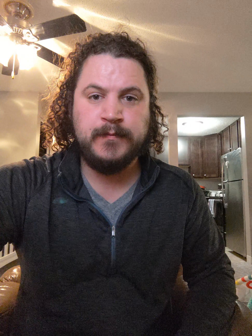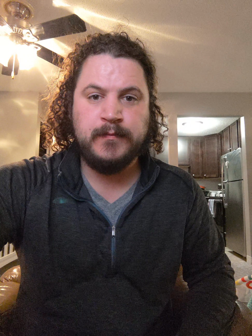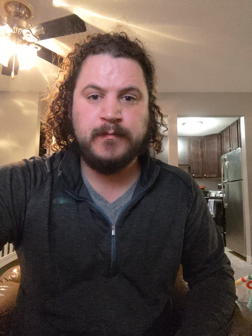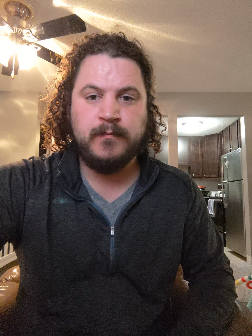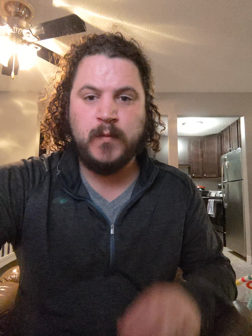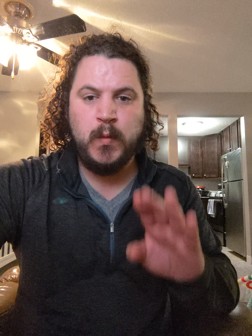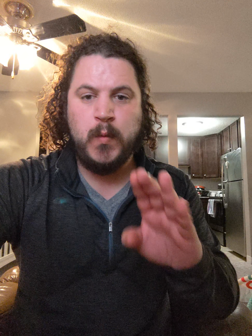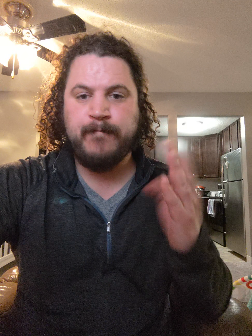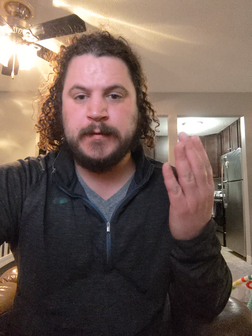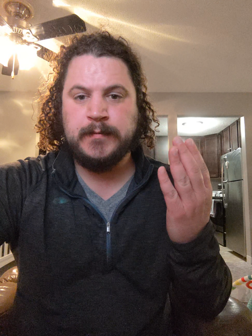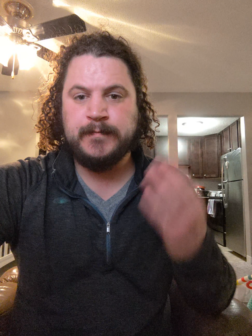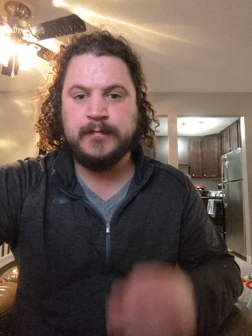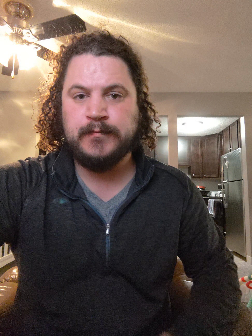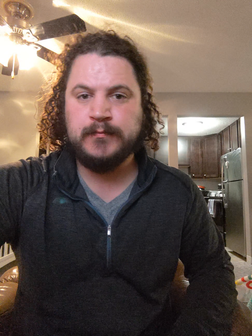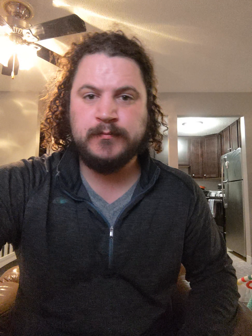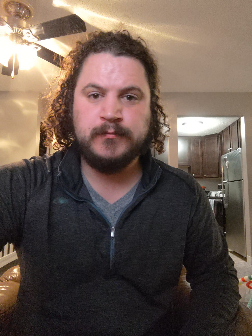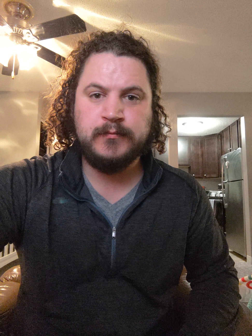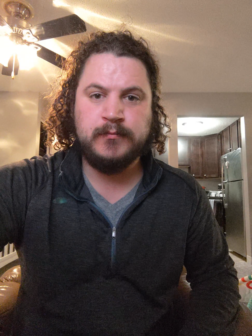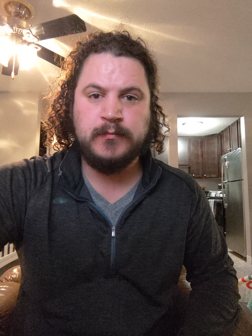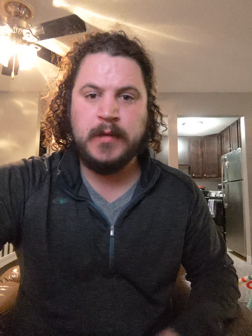open